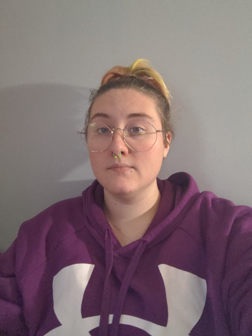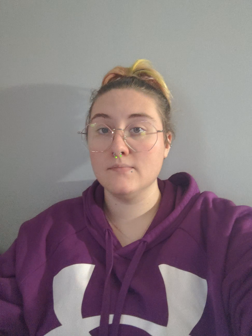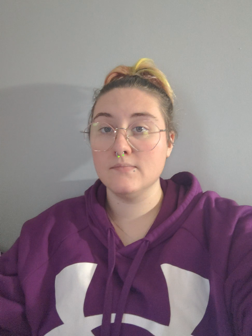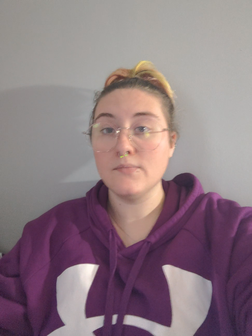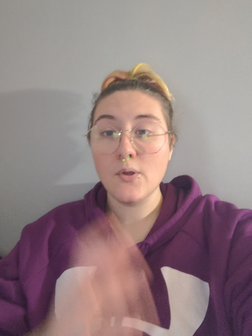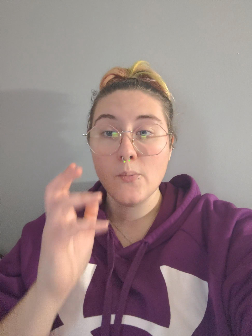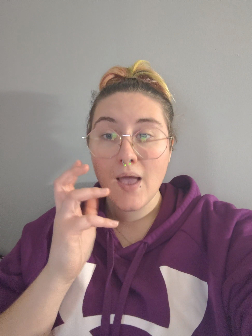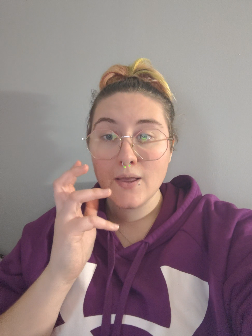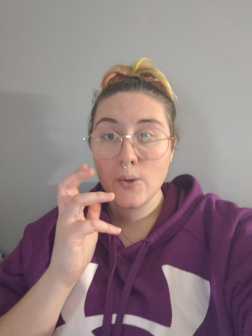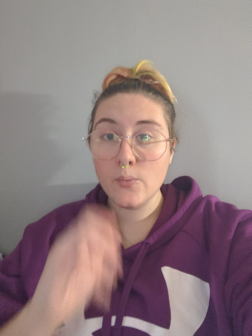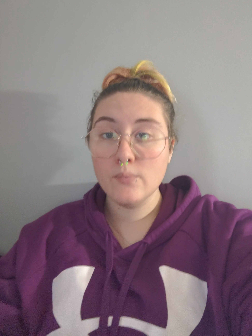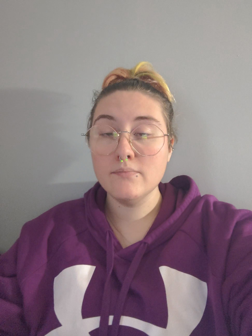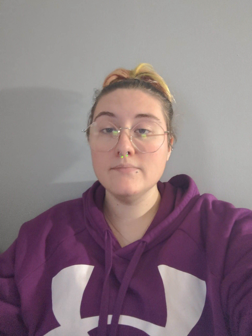radio